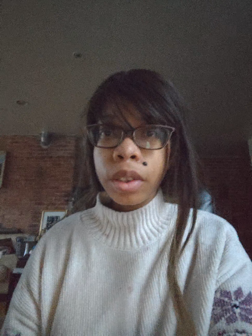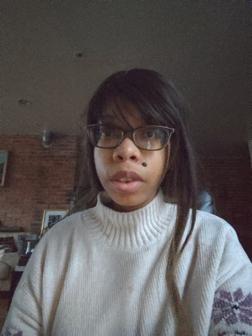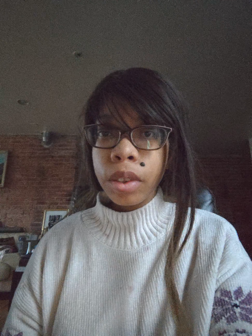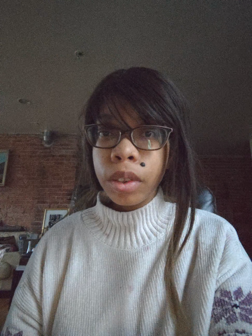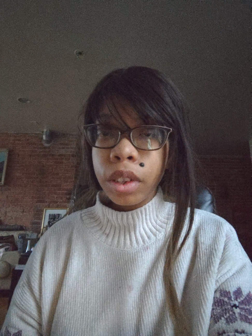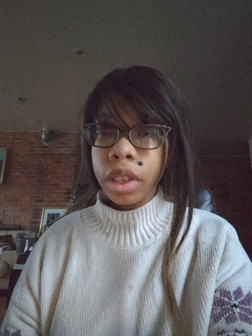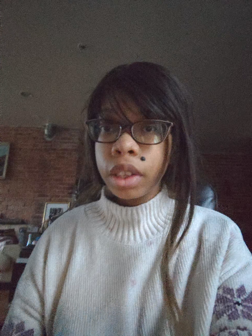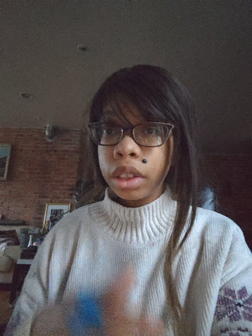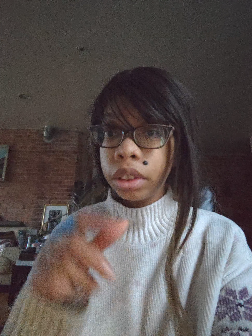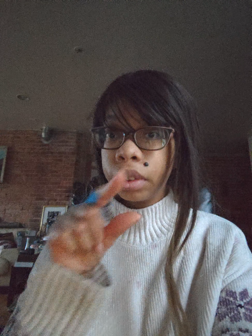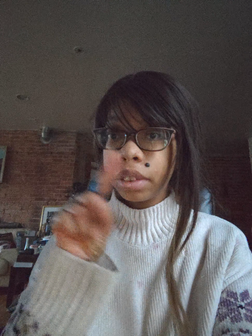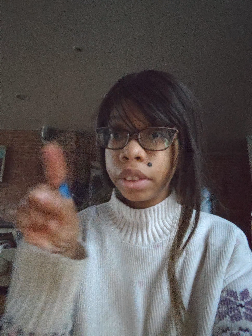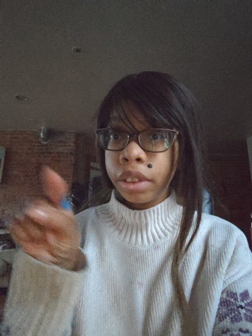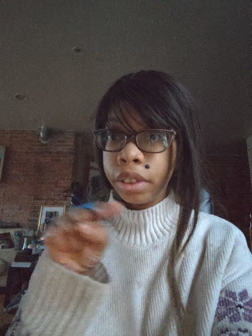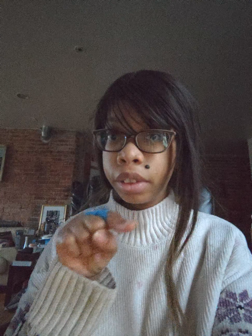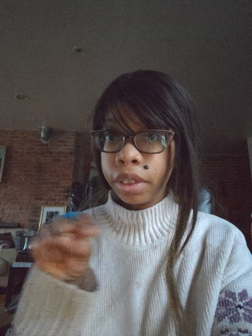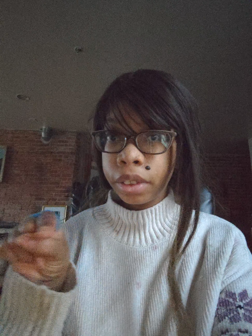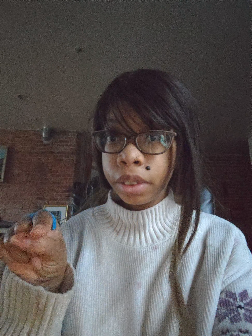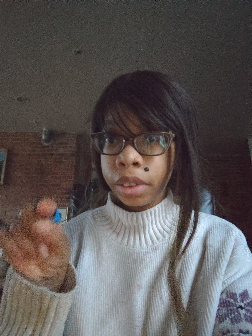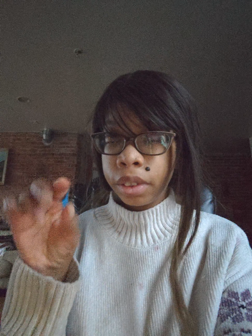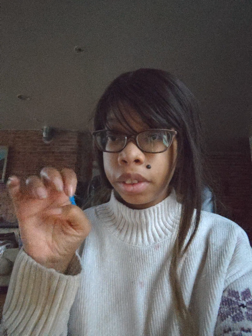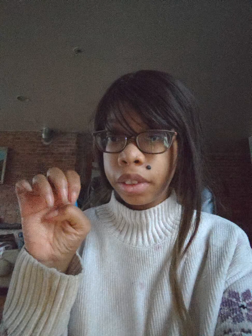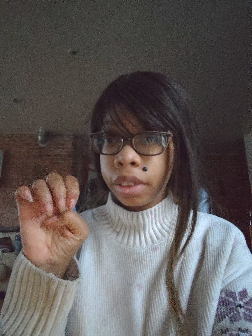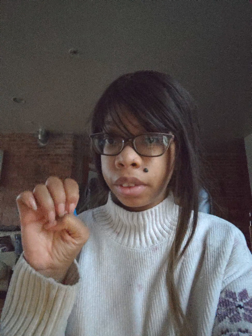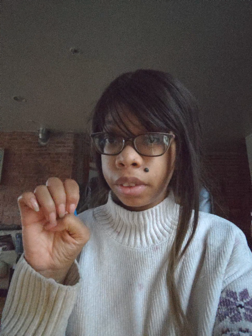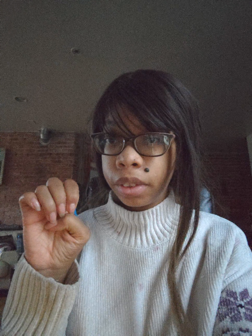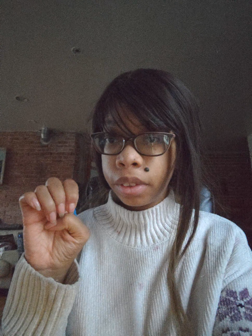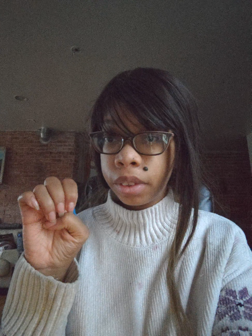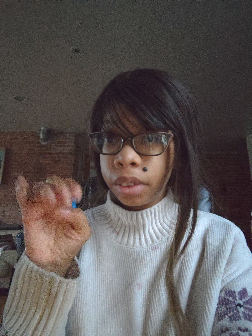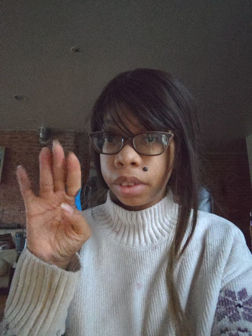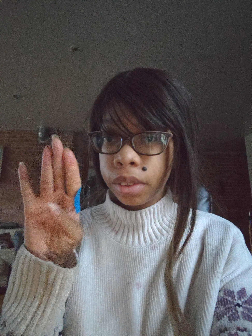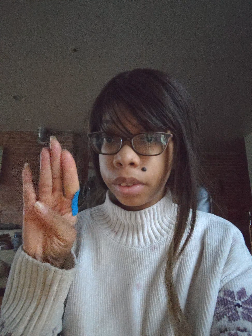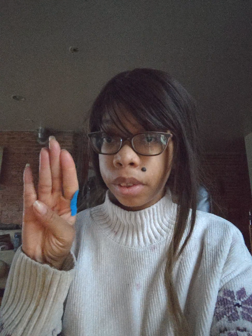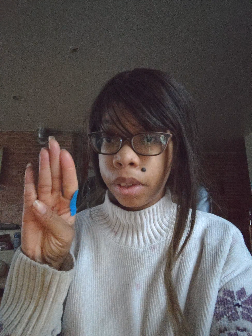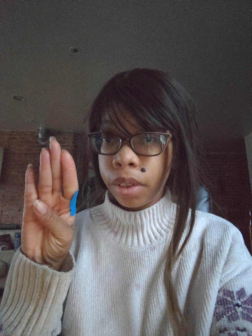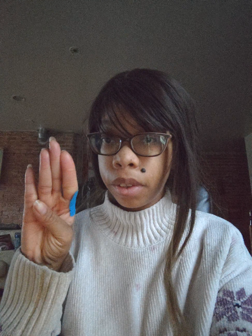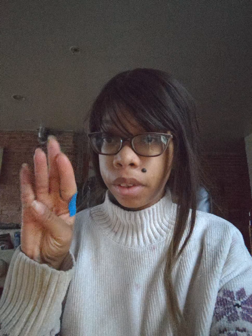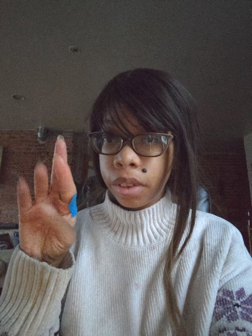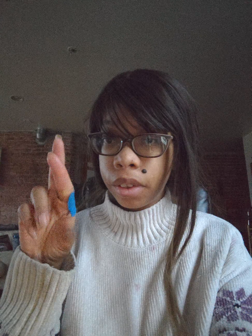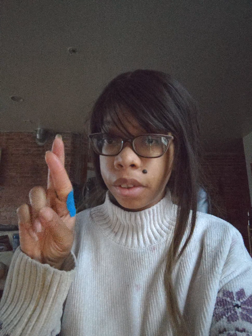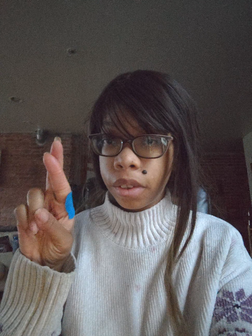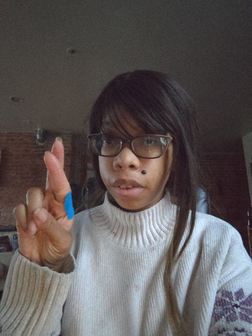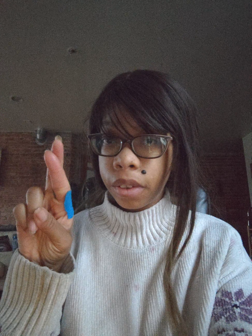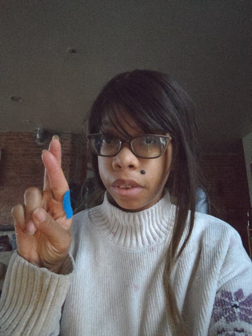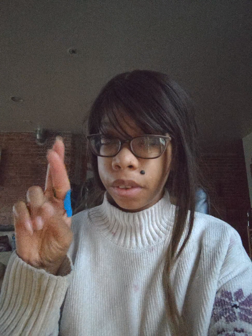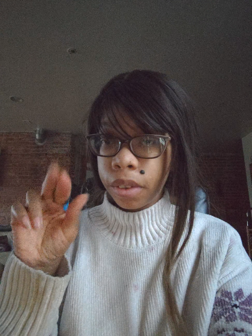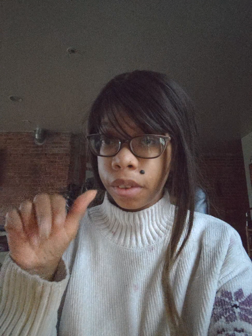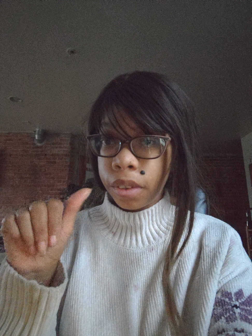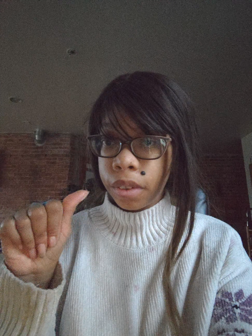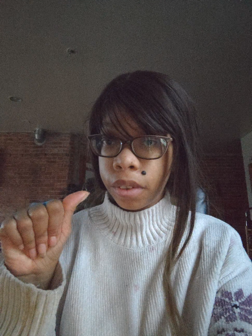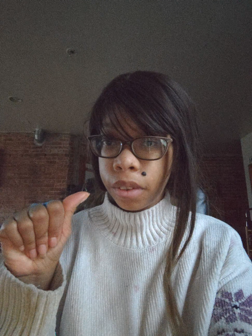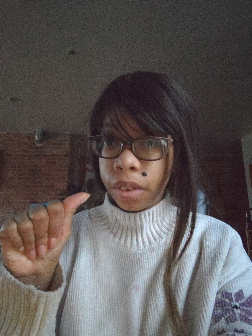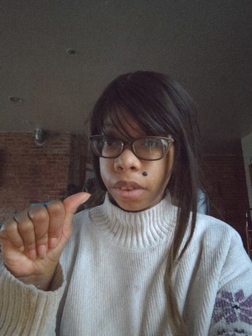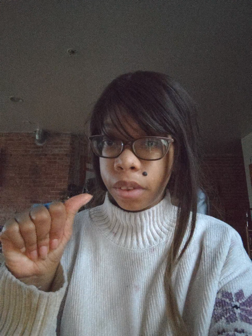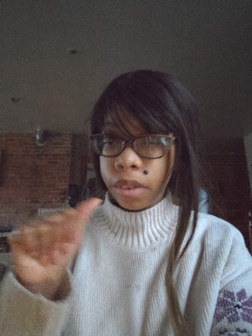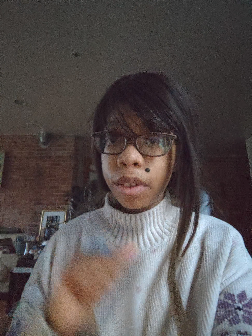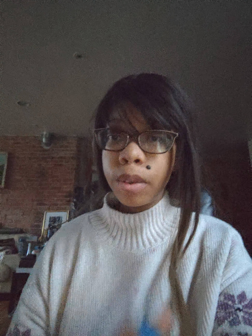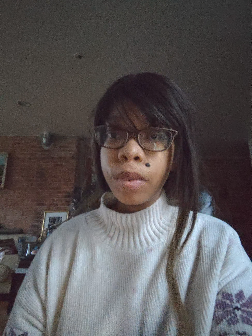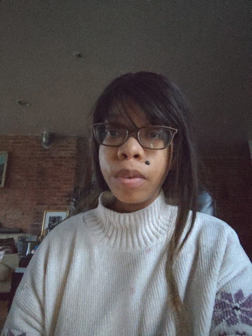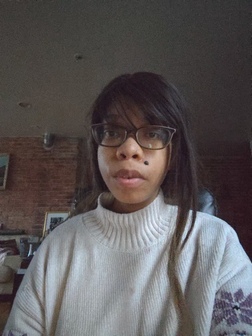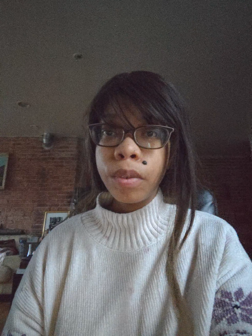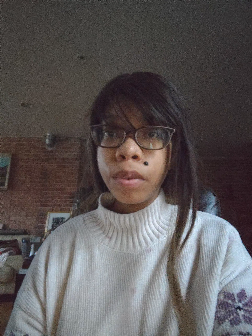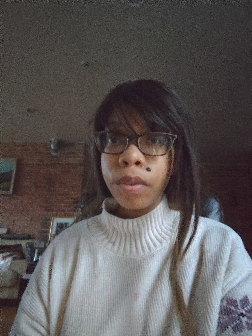zebra